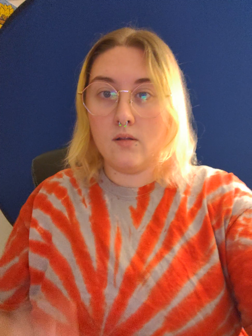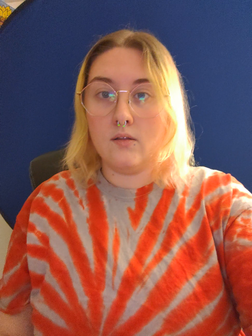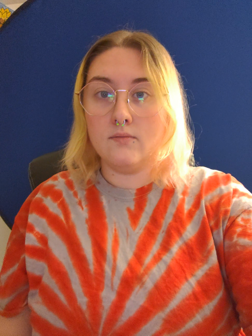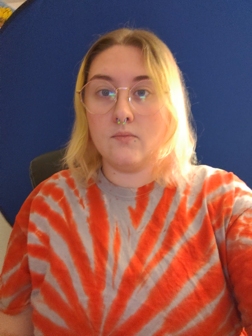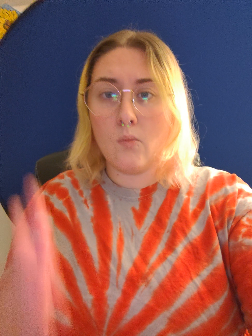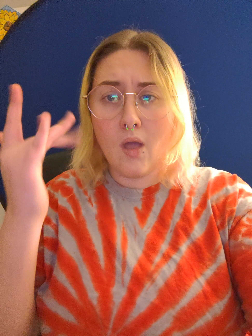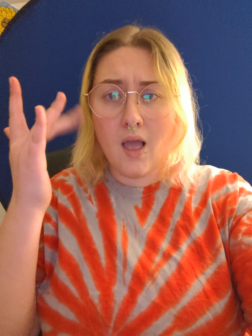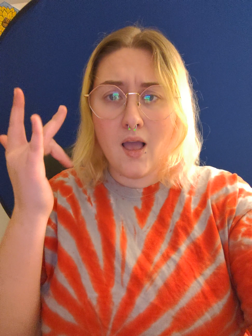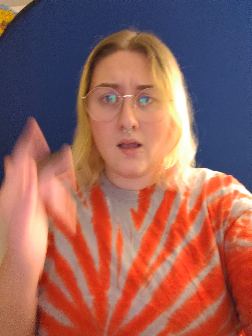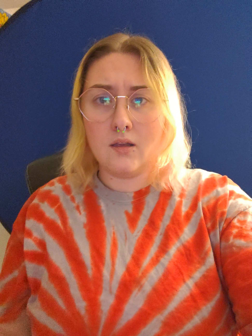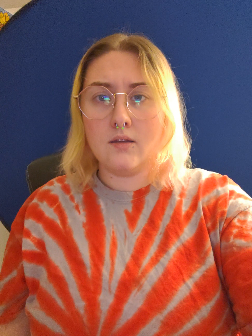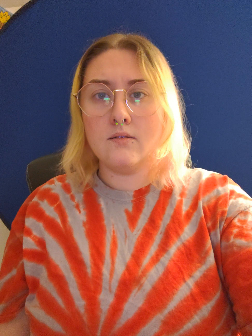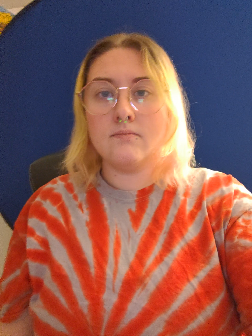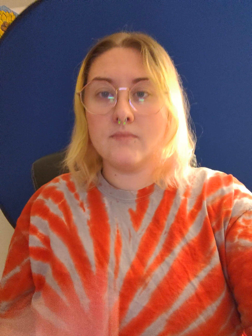why